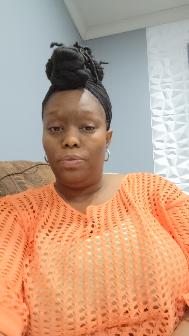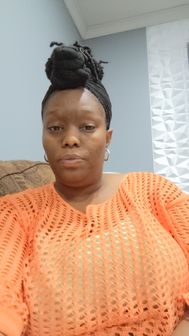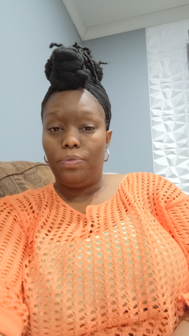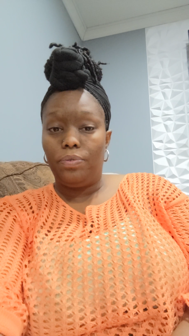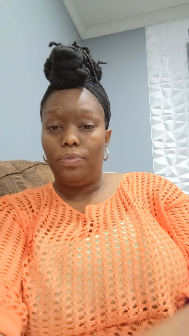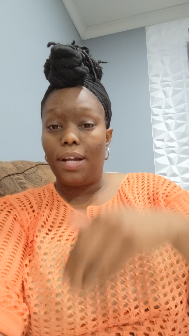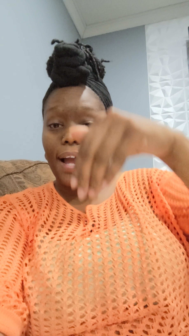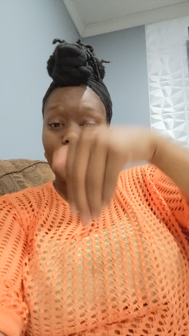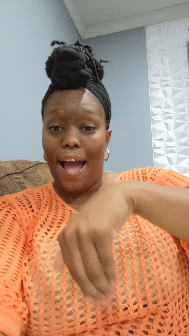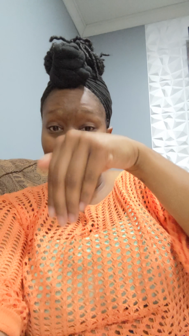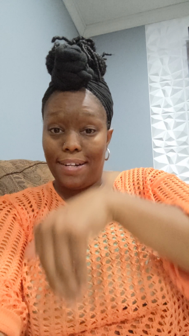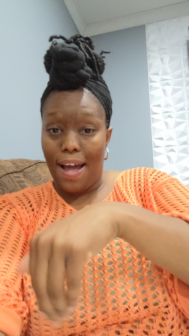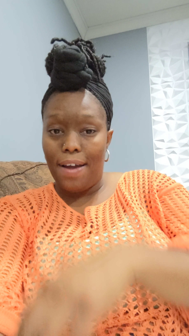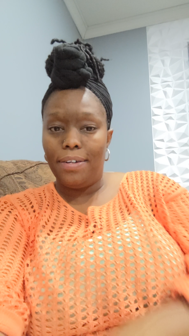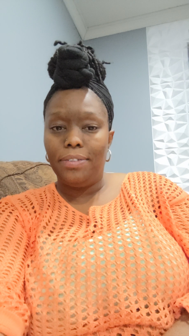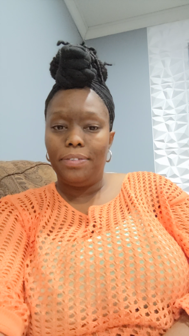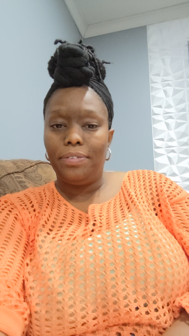night night